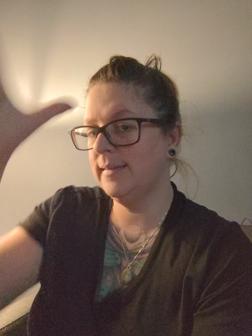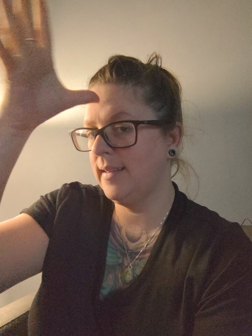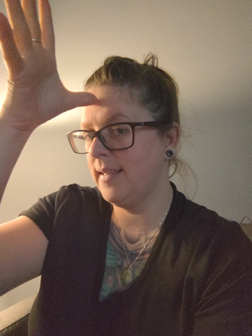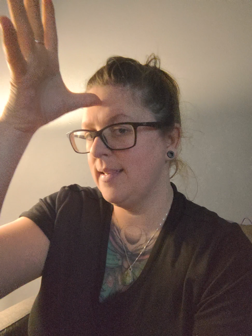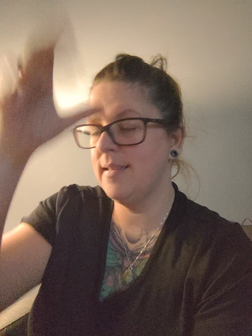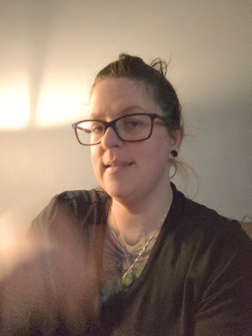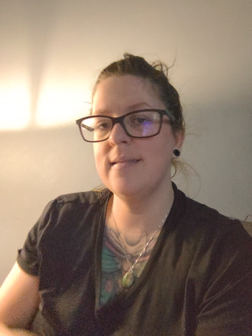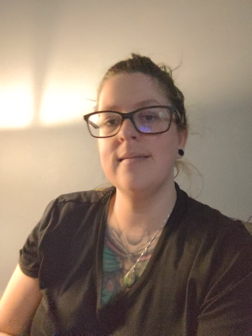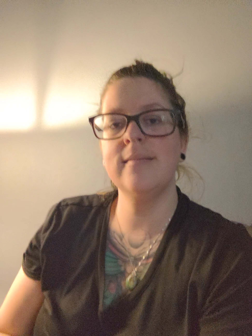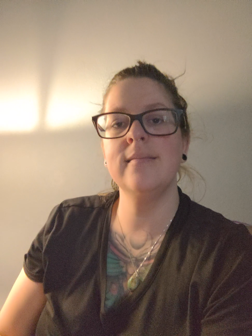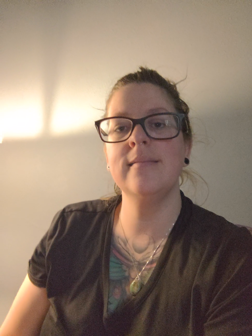dad